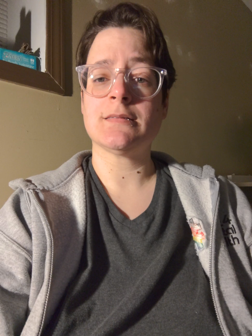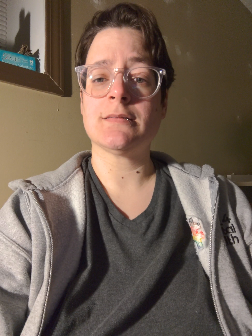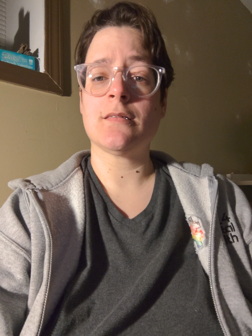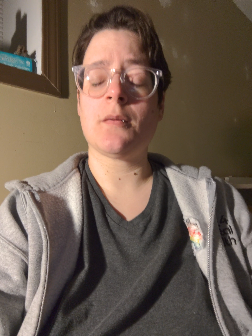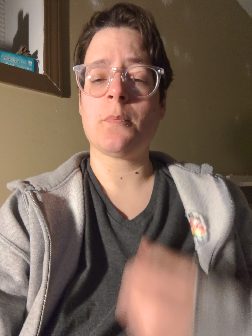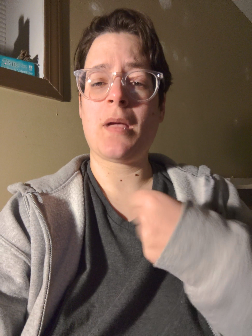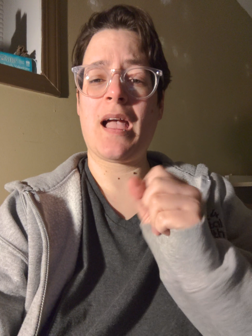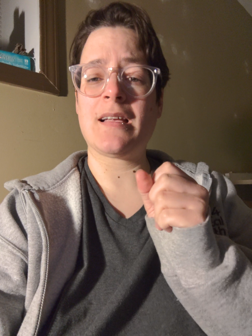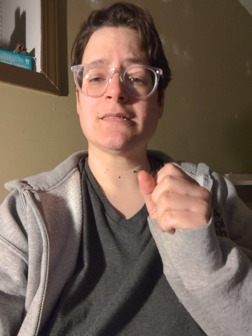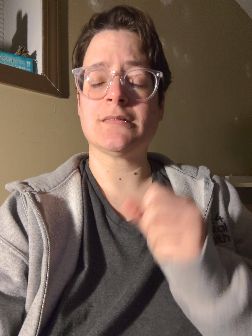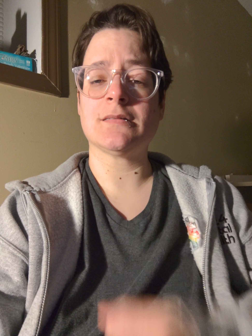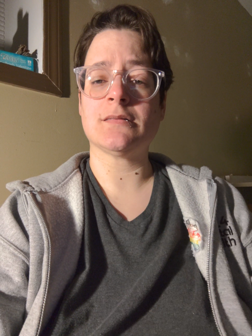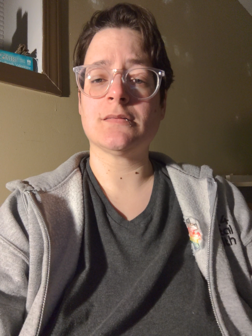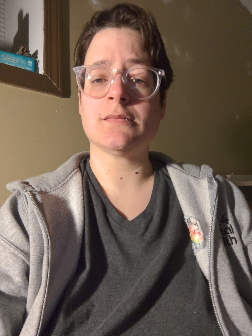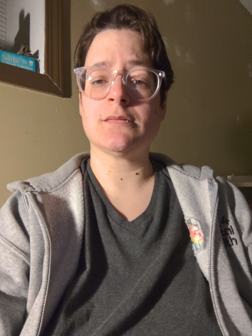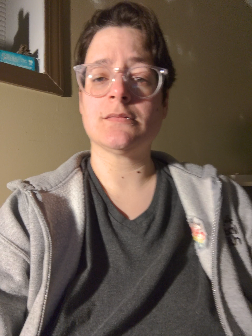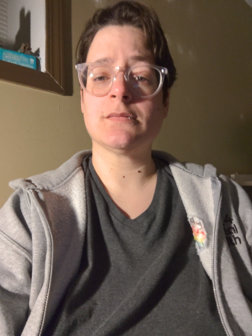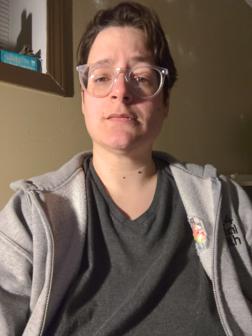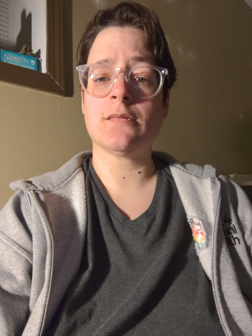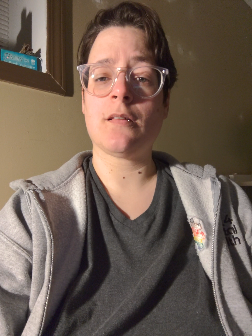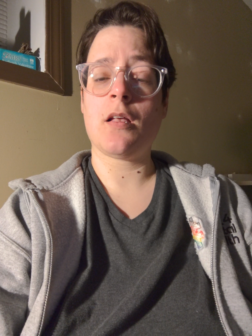make